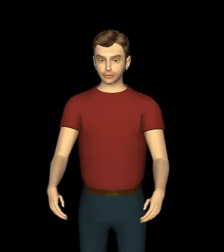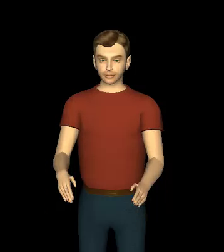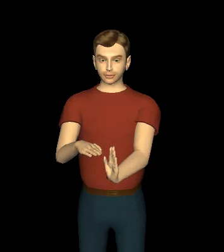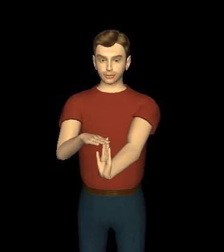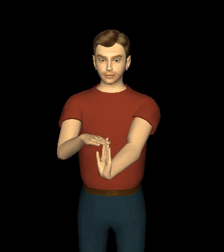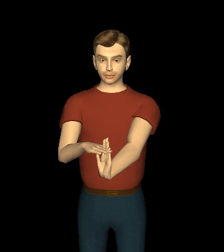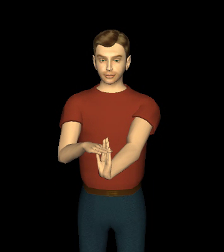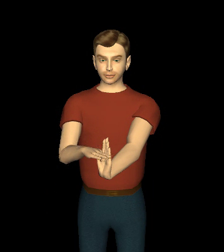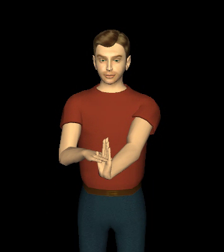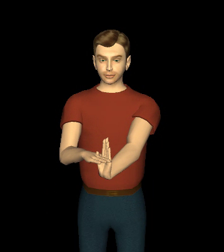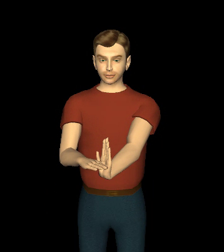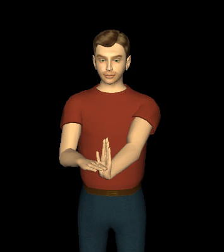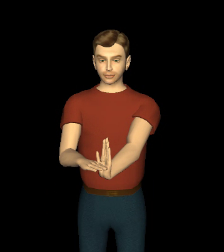قائمة